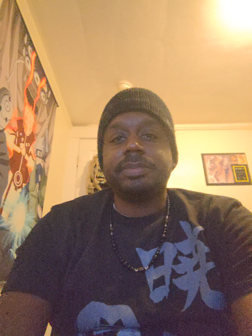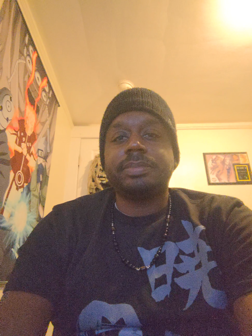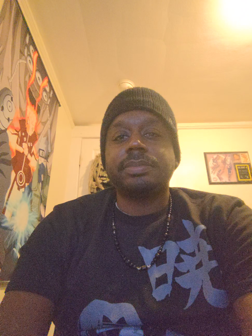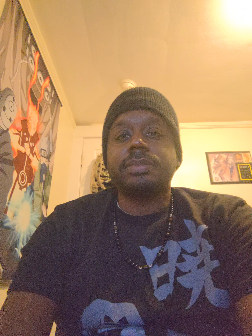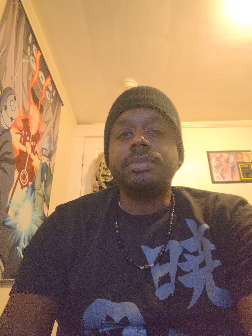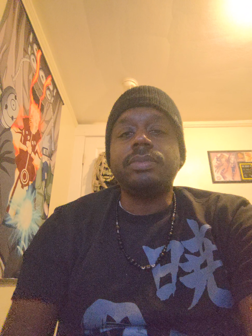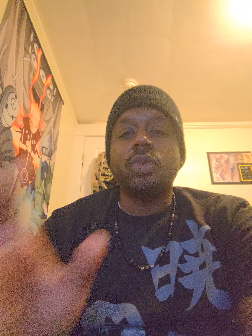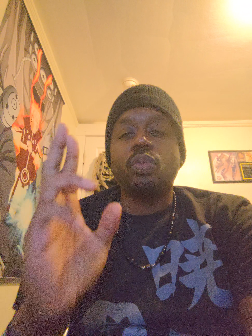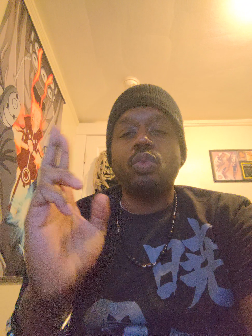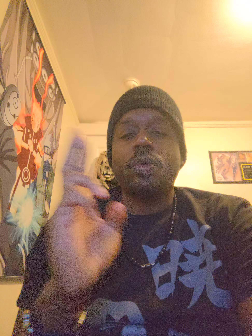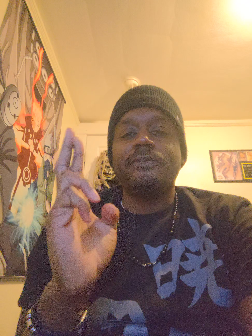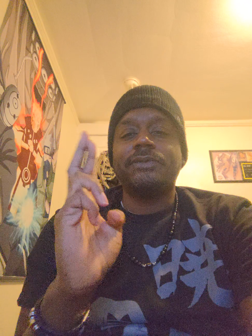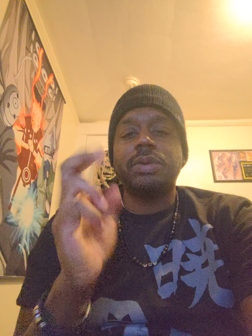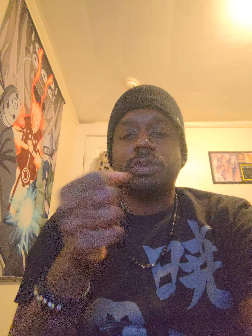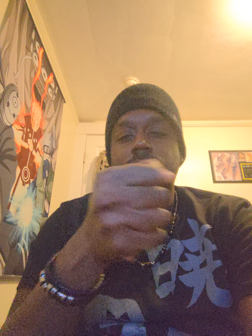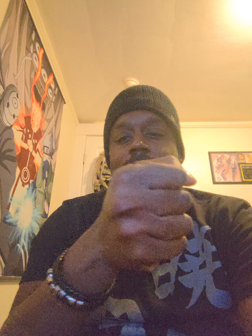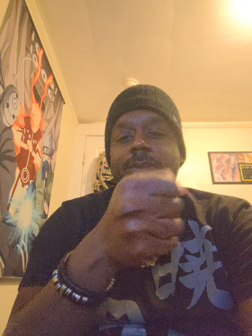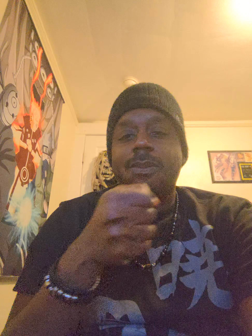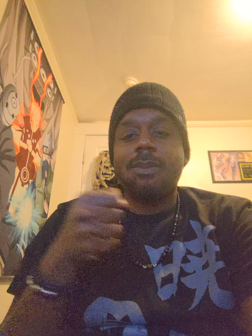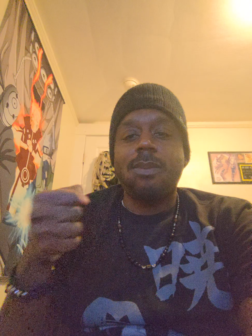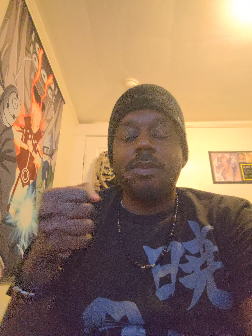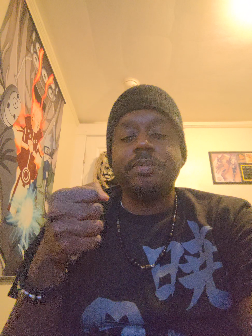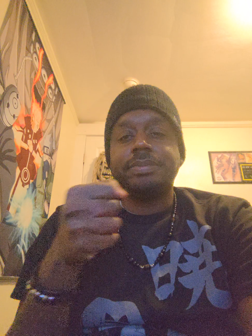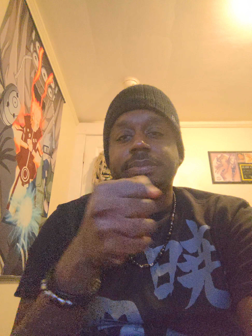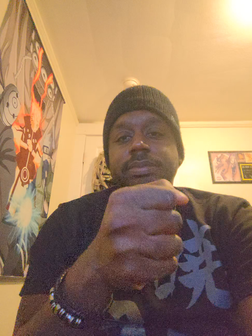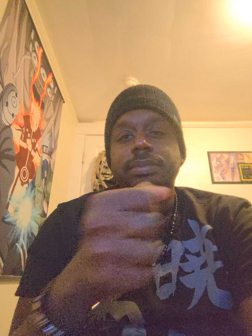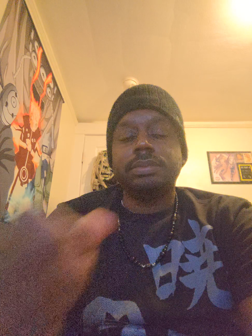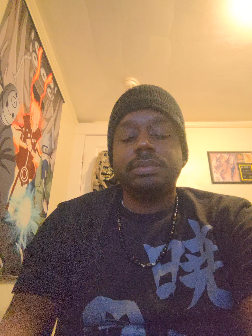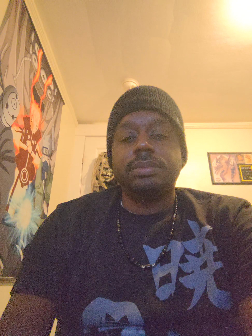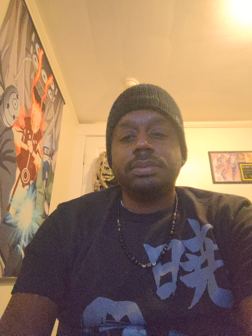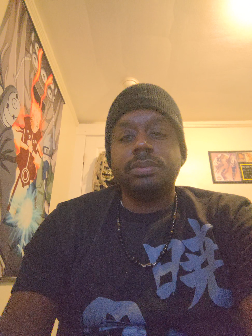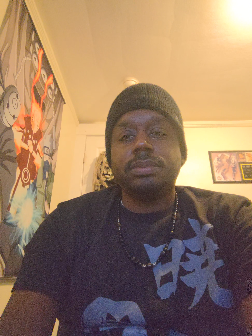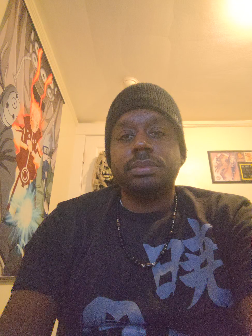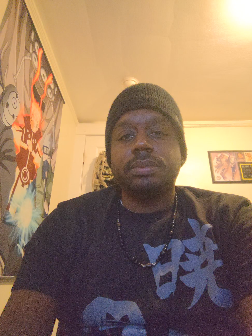refrigerator